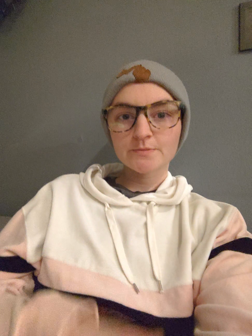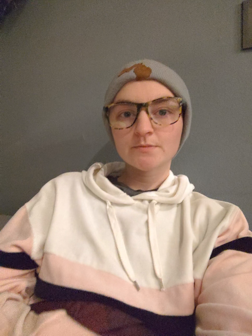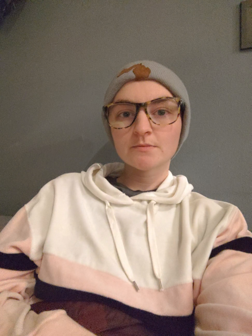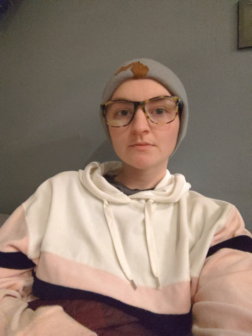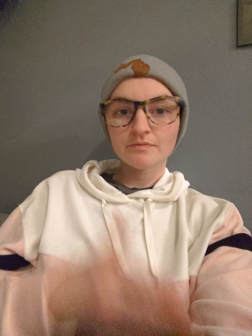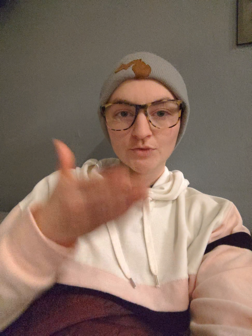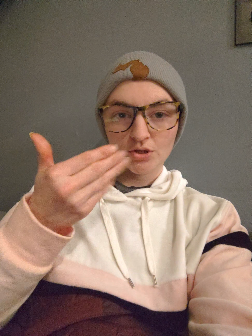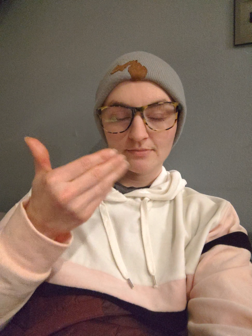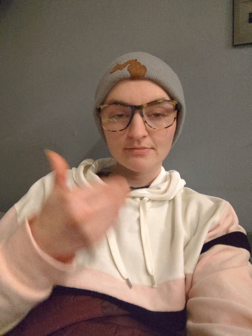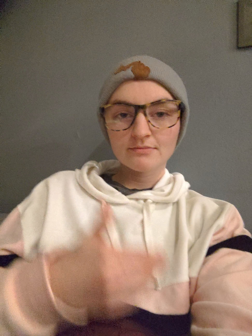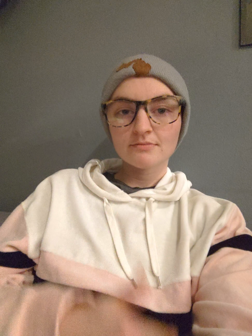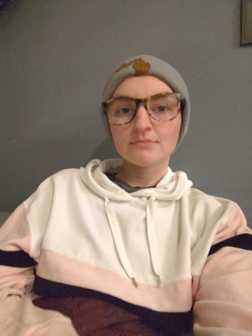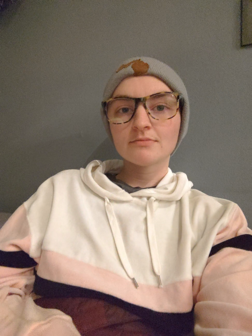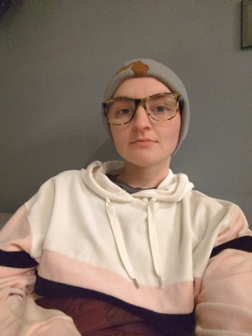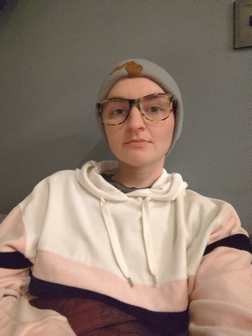flag